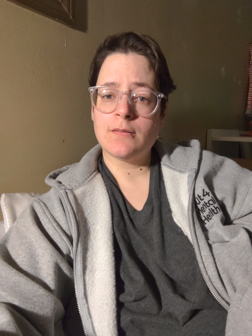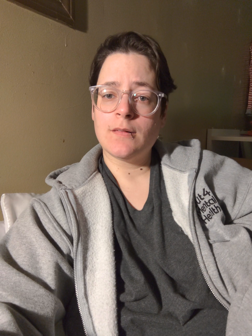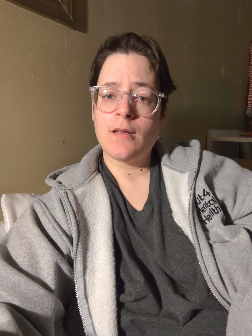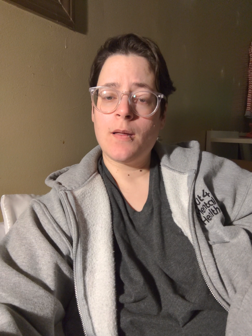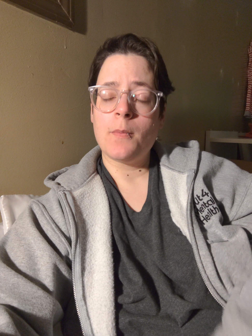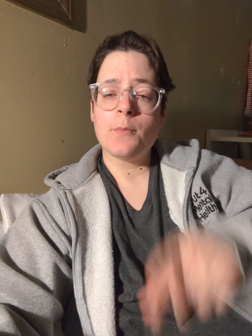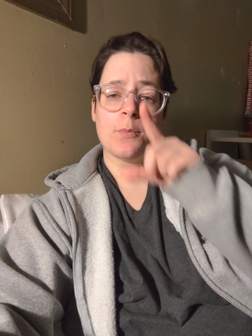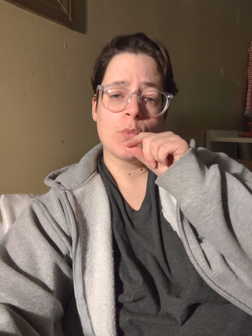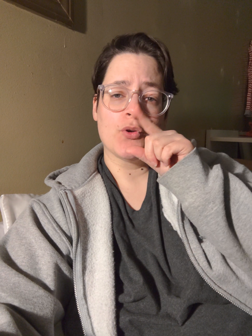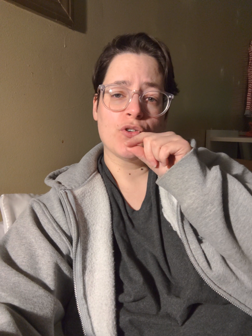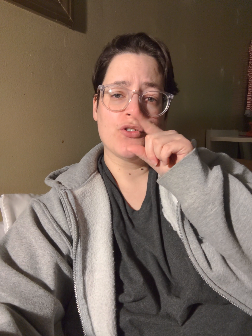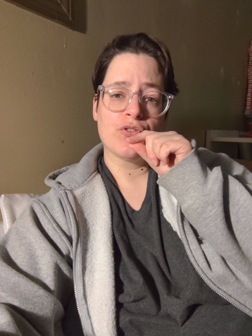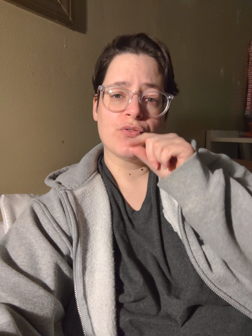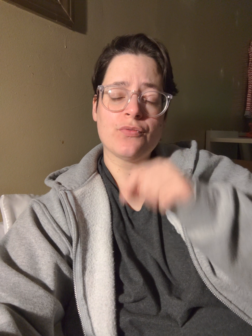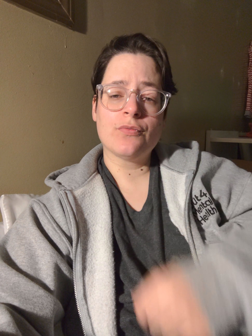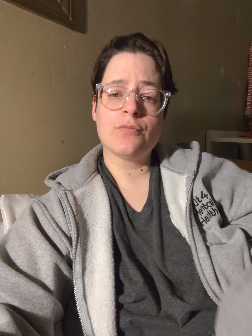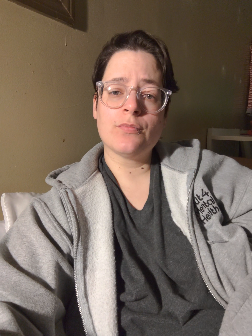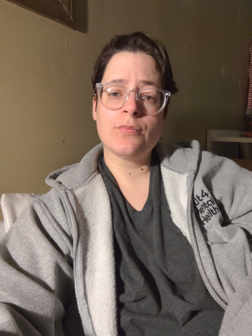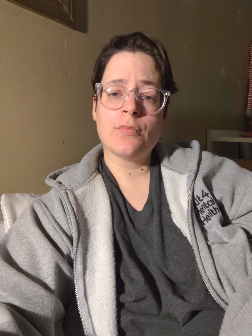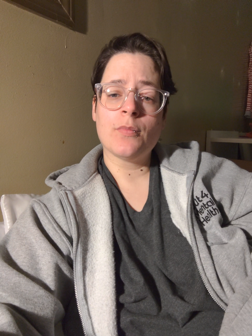bird